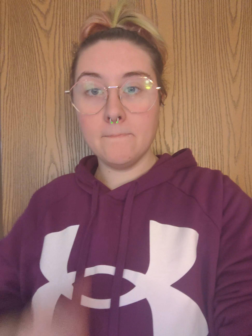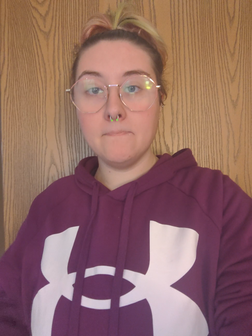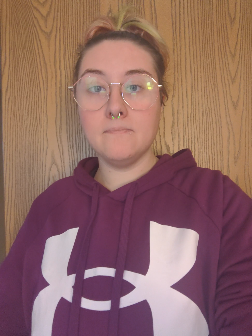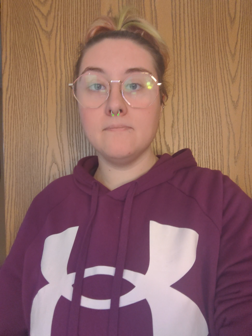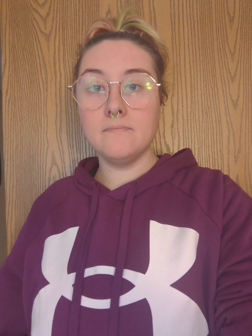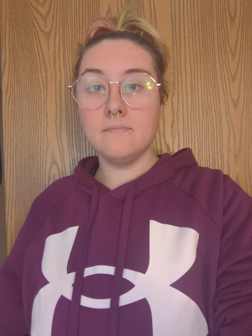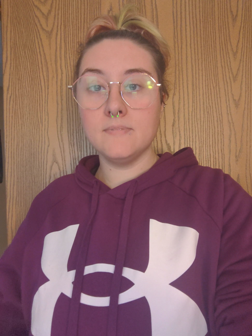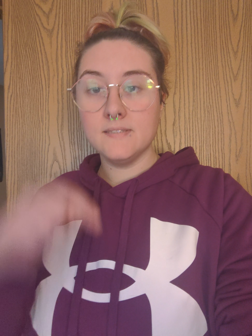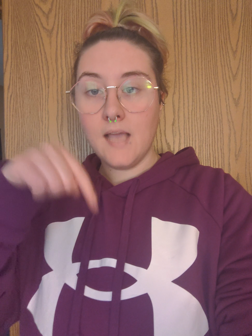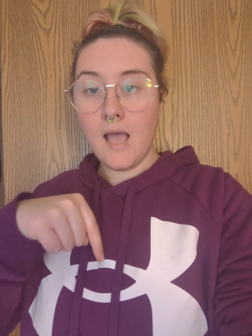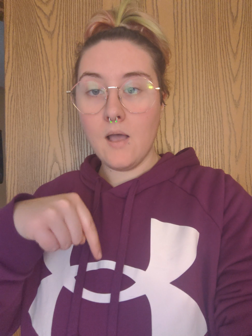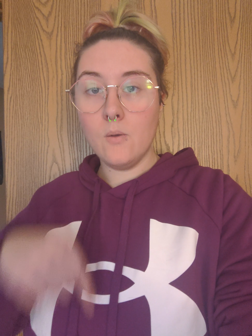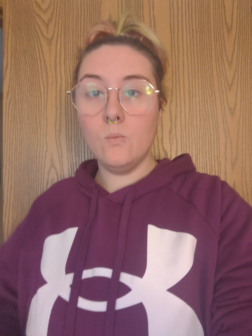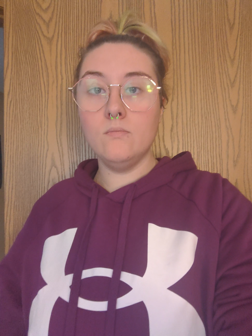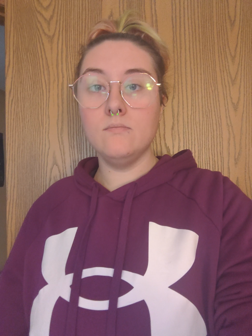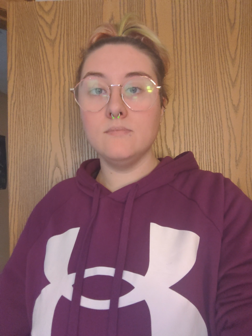down